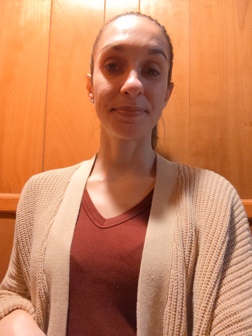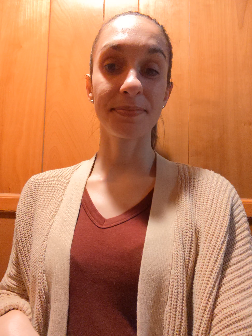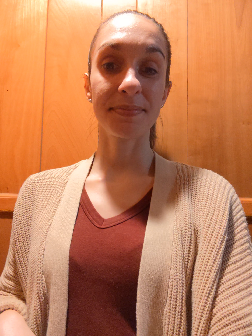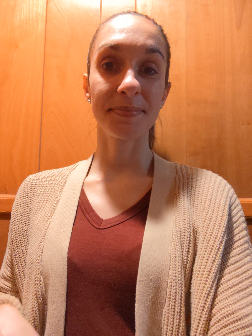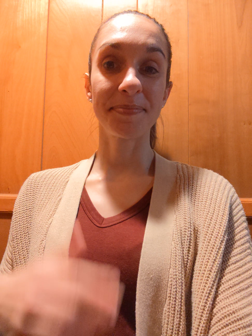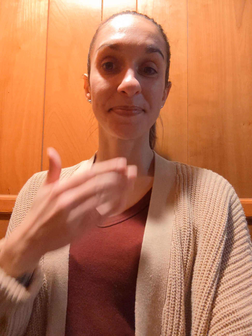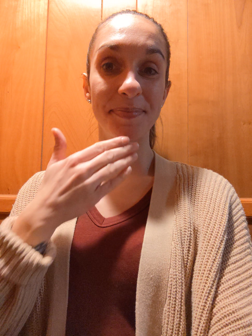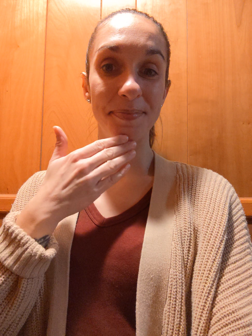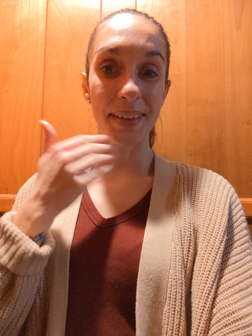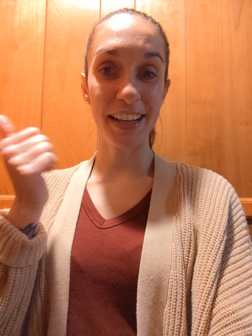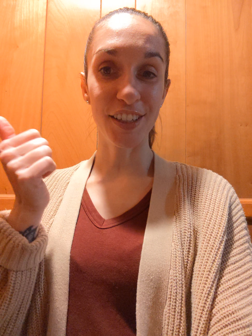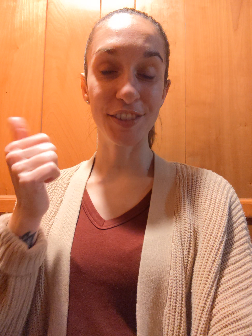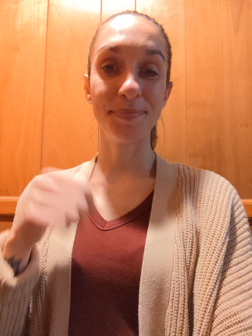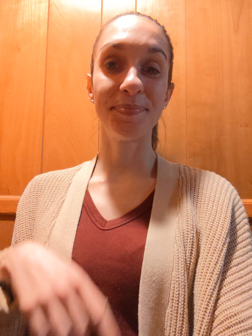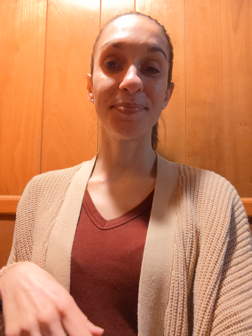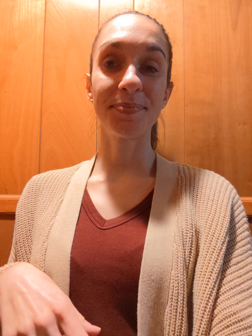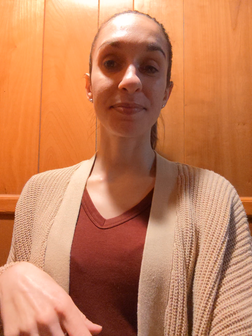better